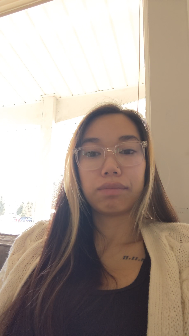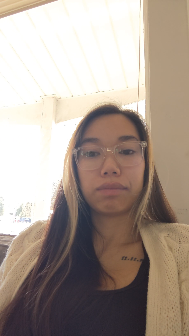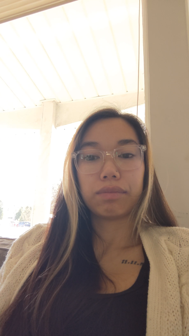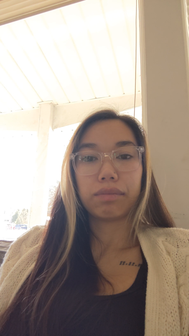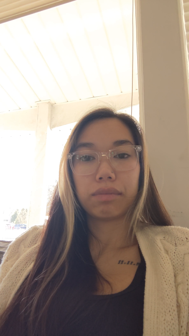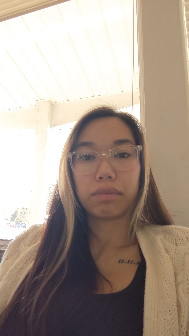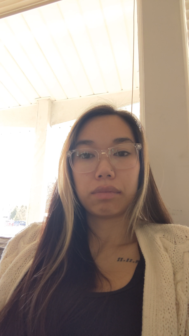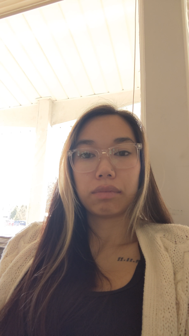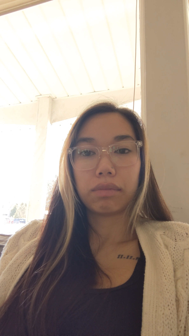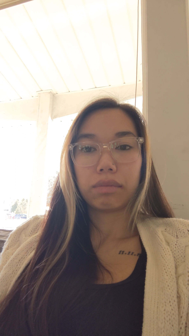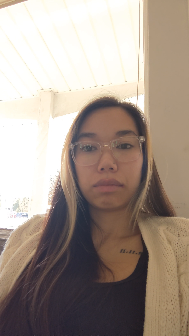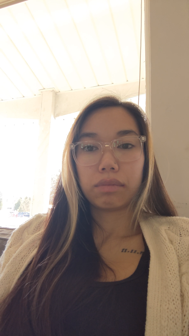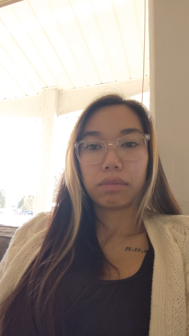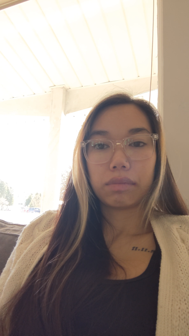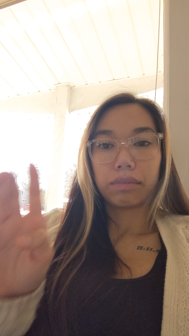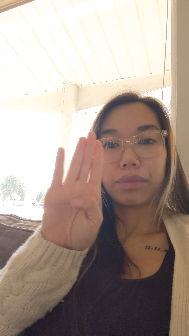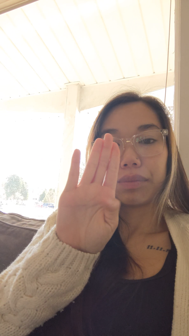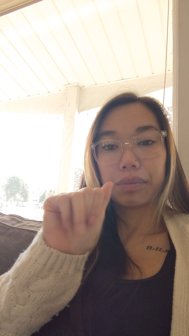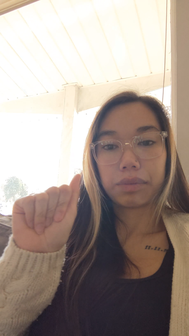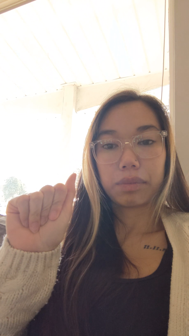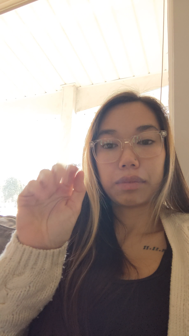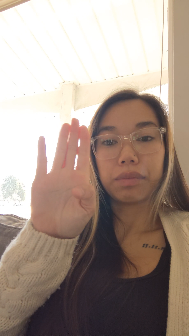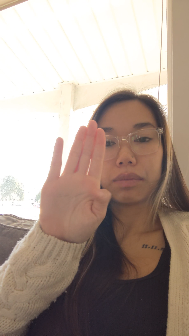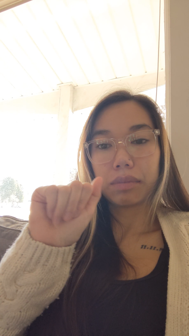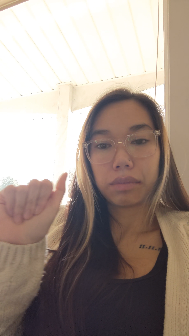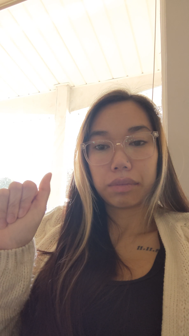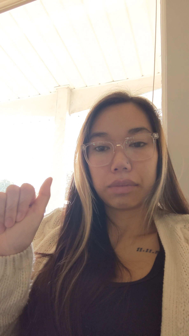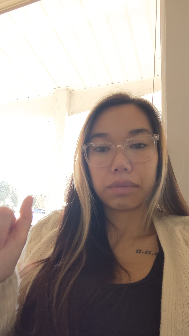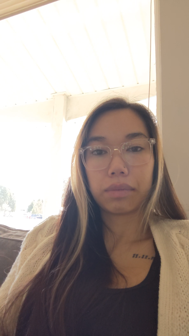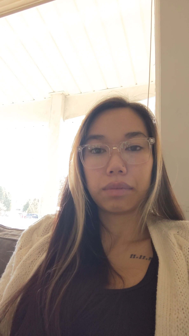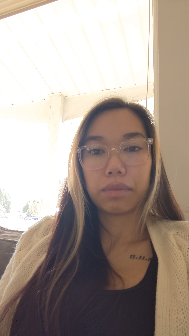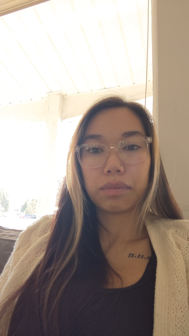baa baa